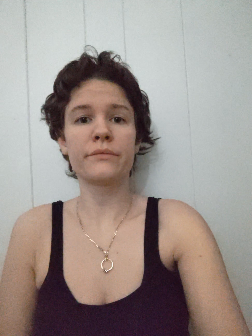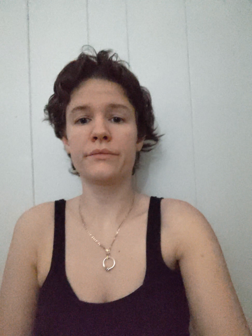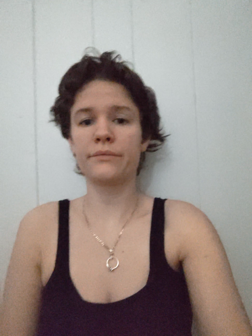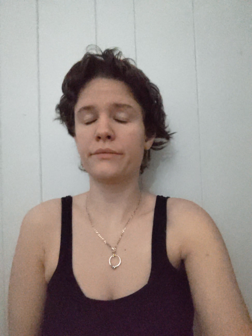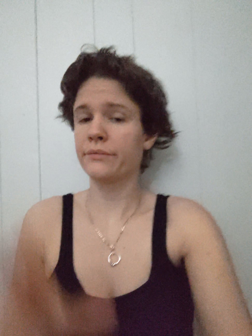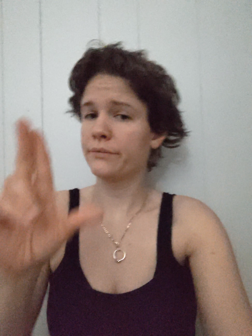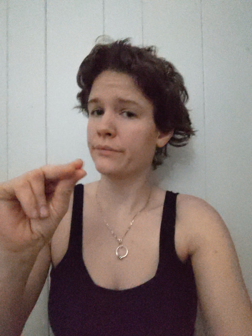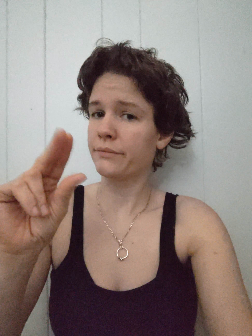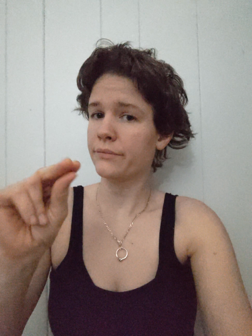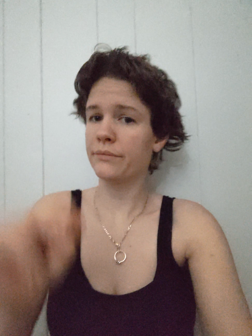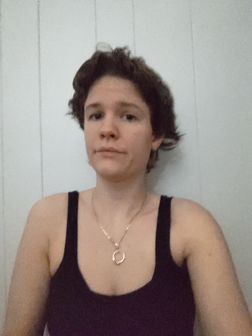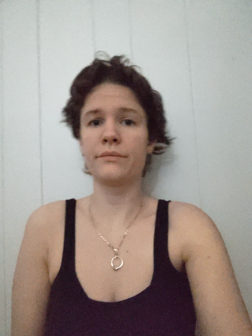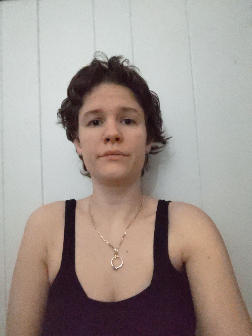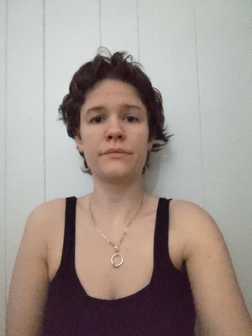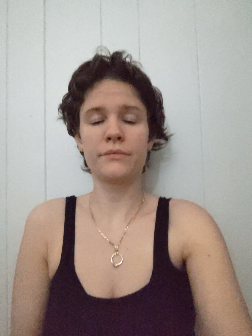no